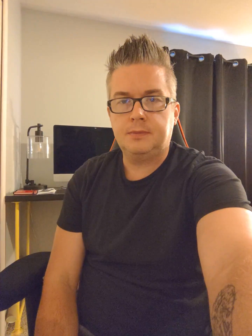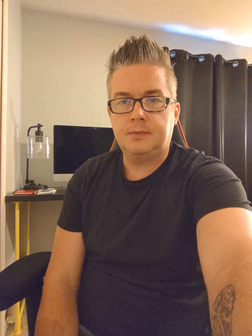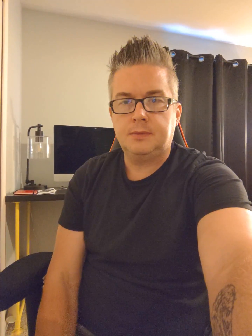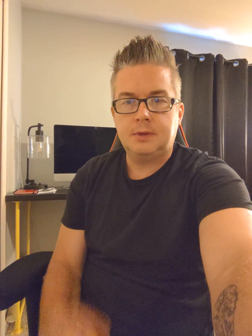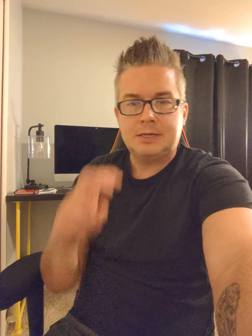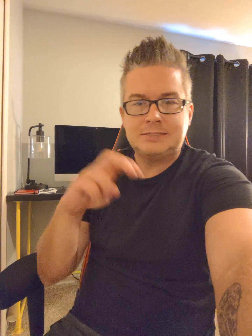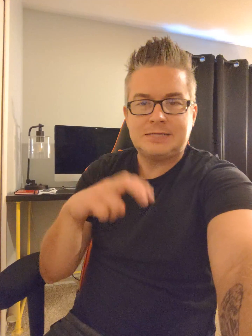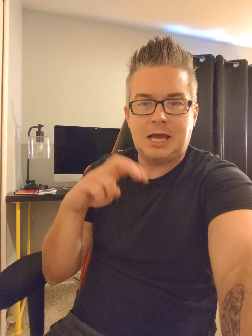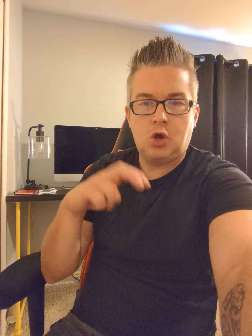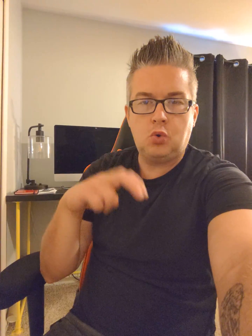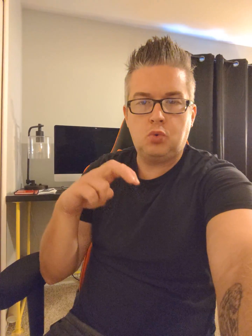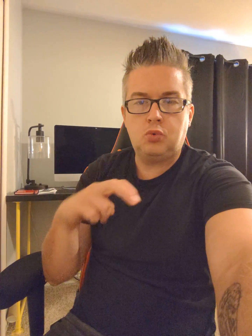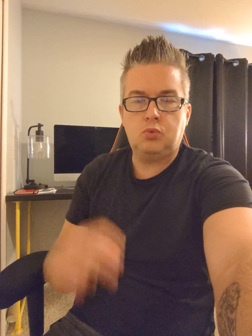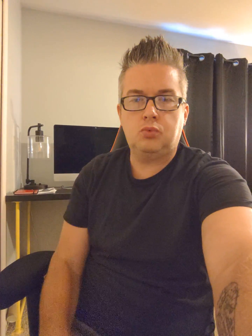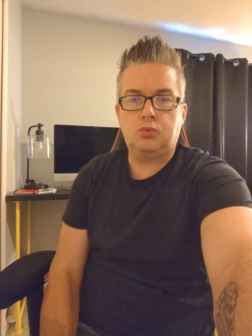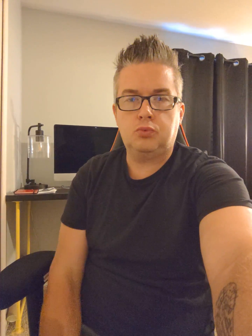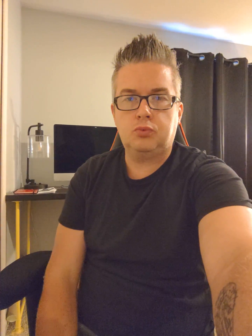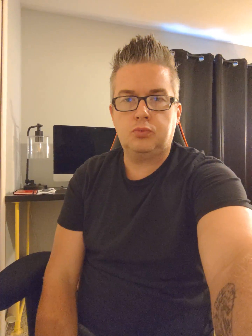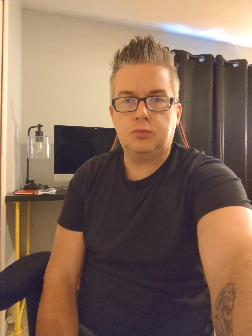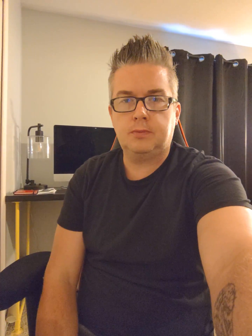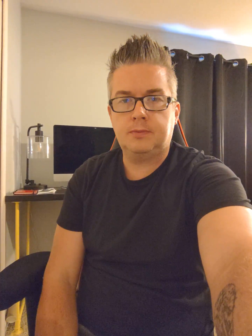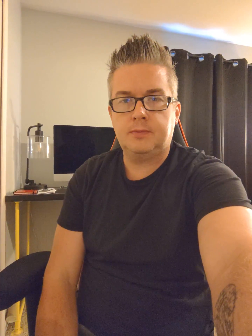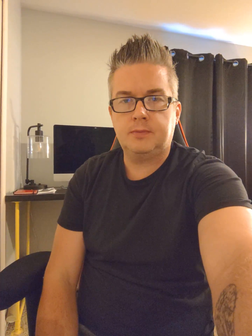potato